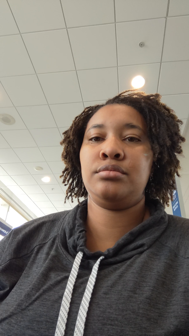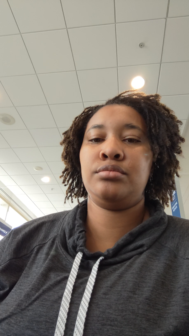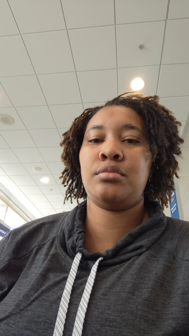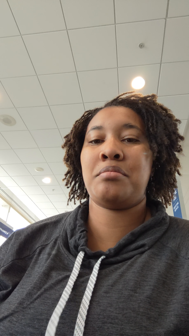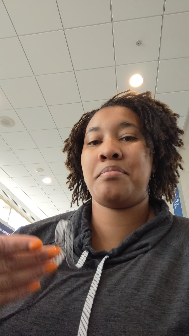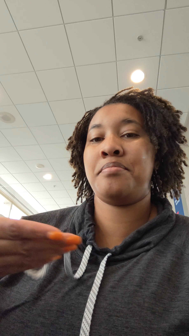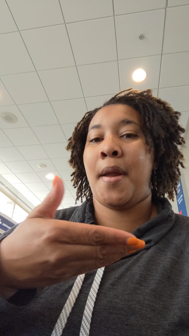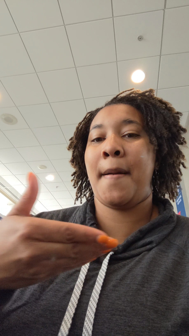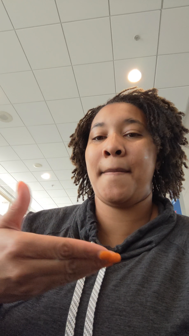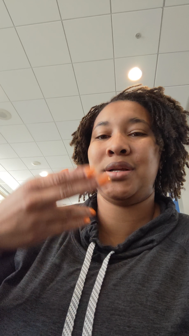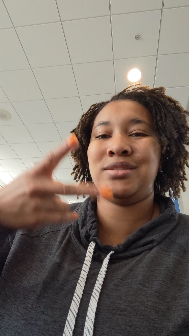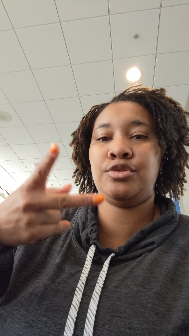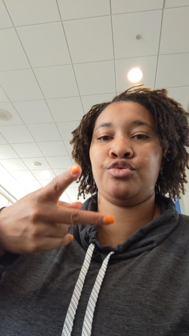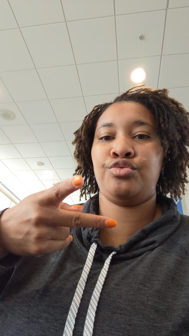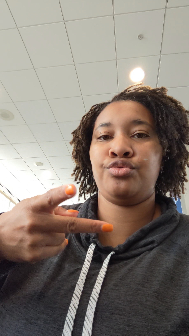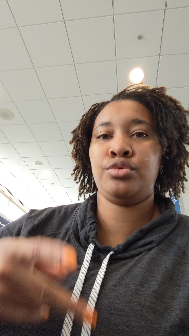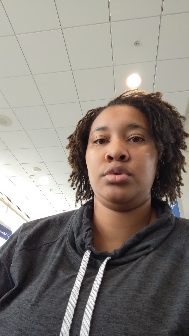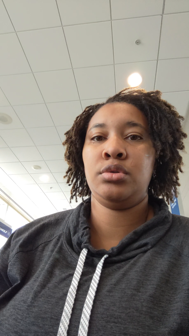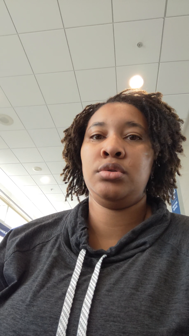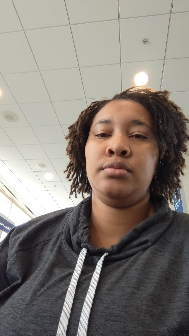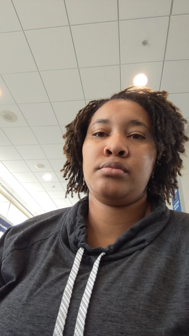babysitter